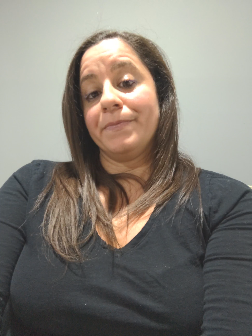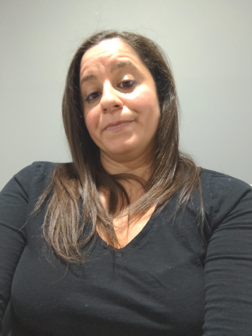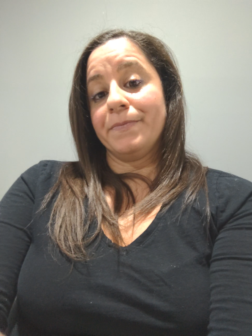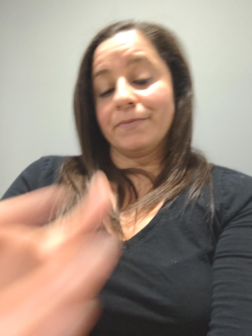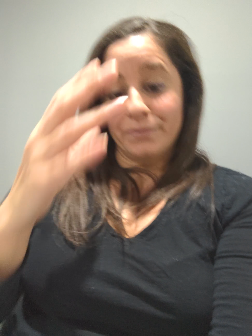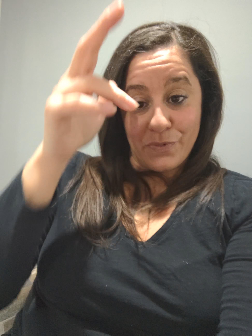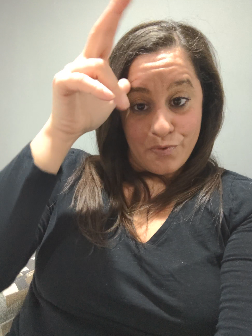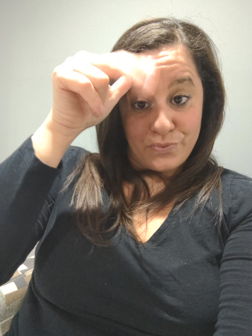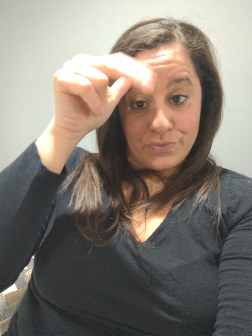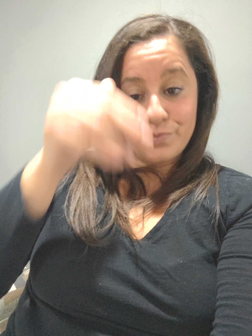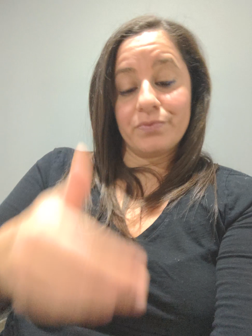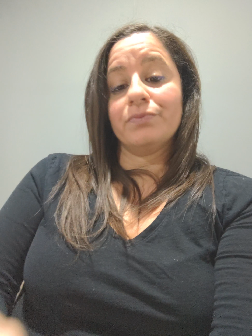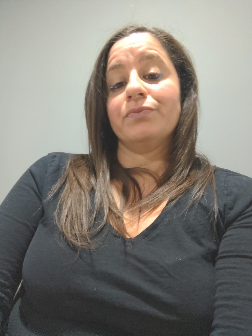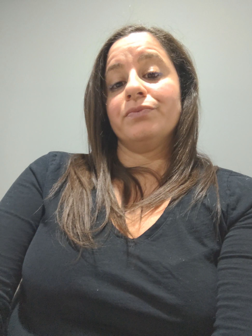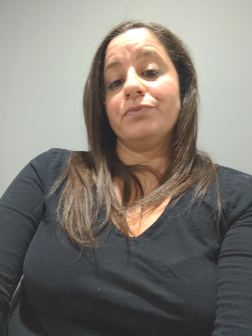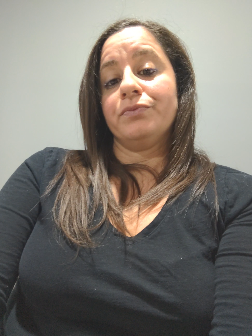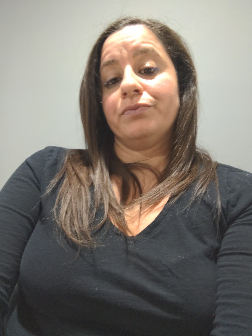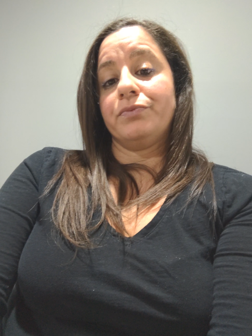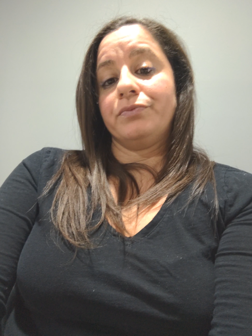donkey